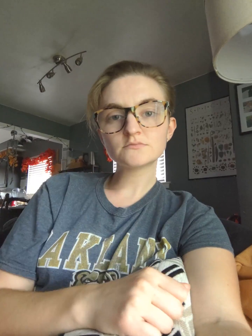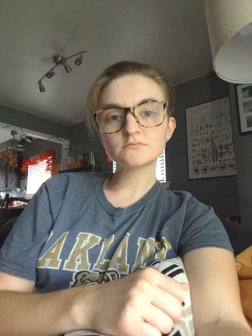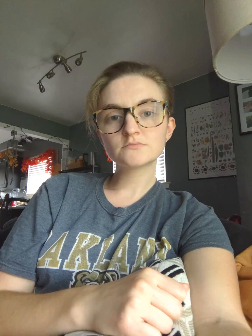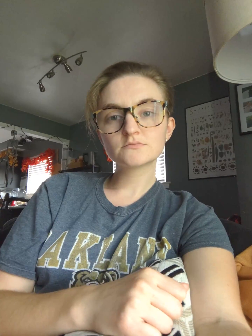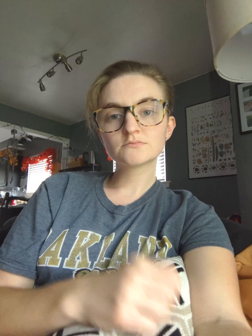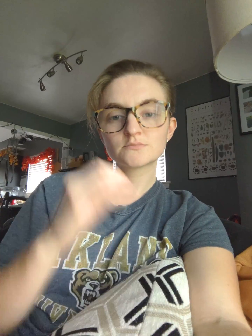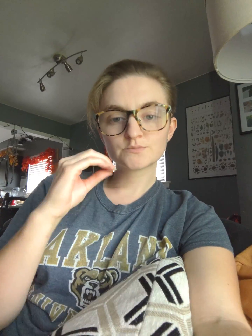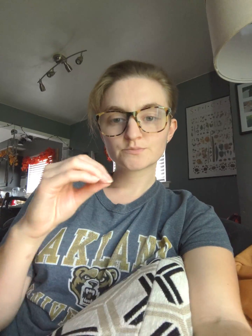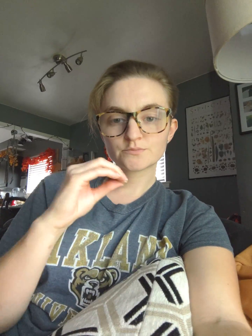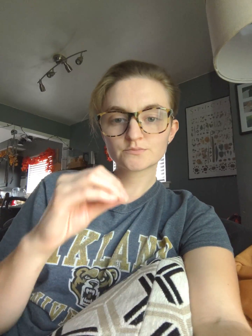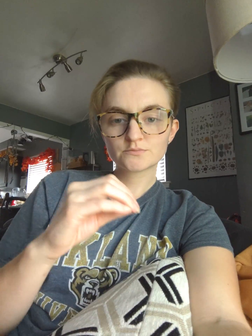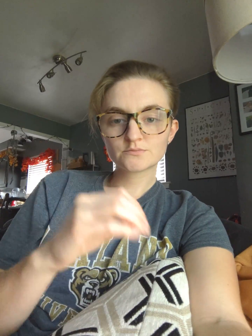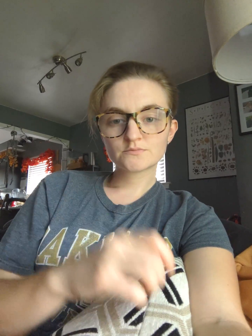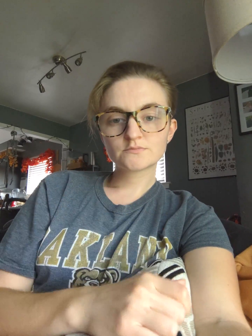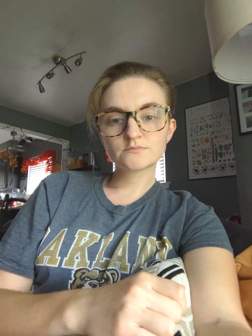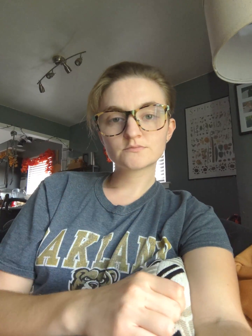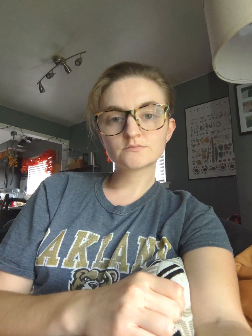fix